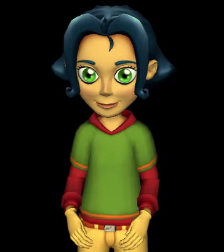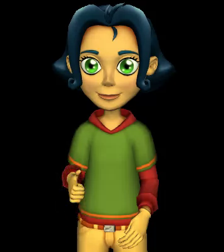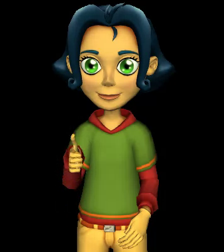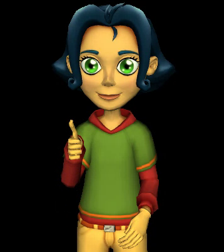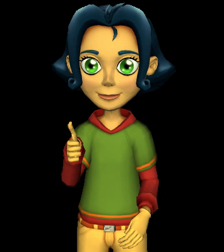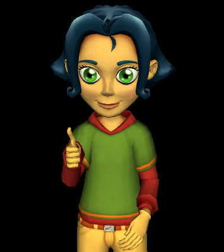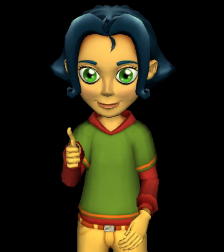1